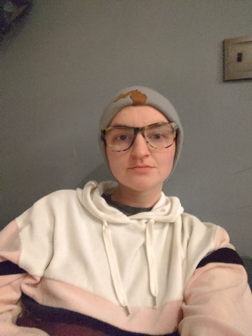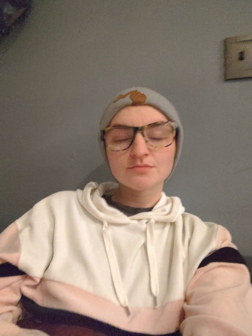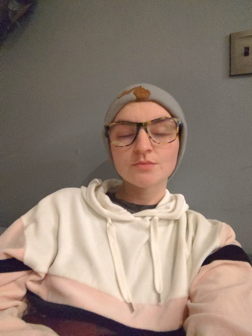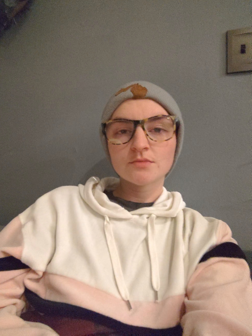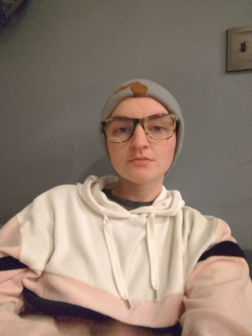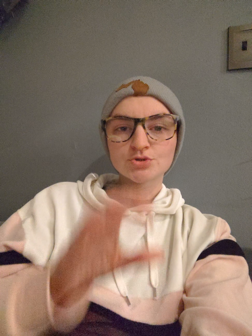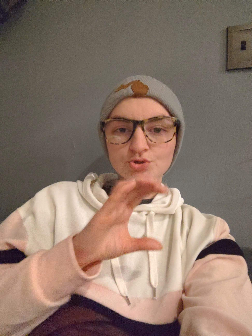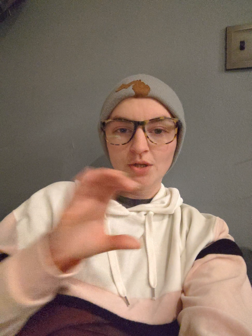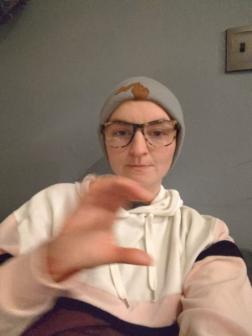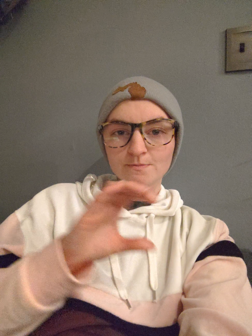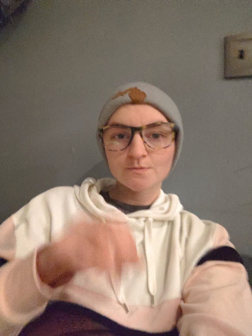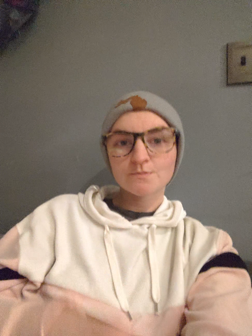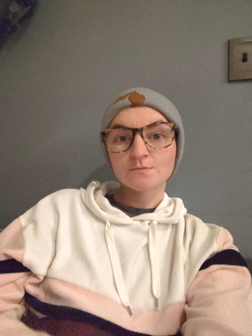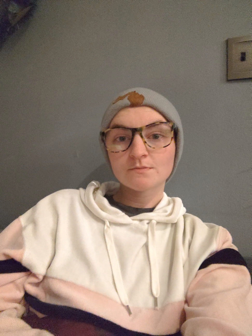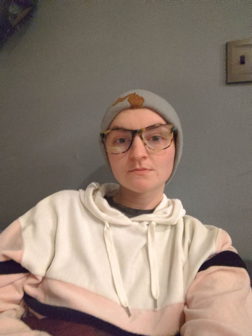chocolate